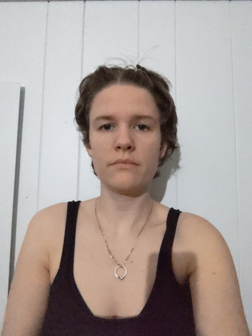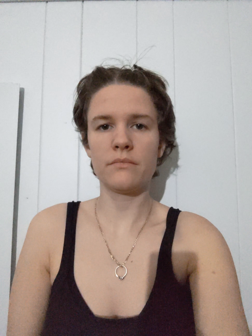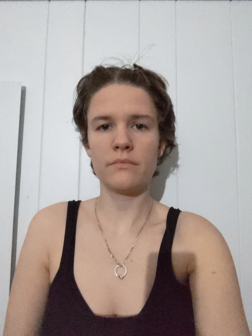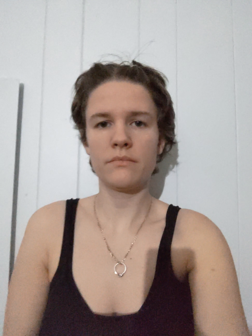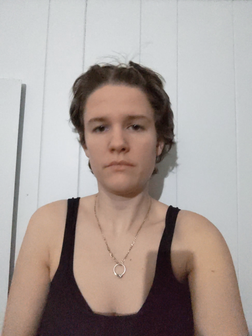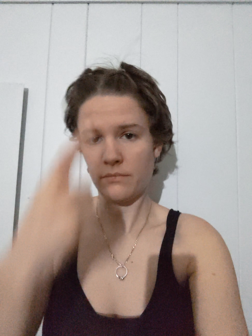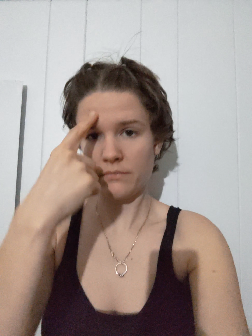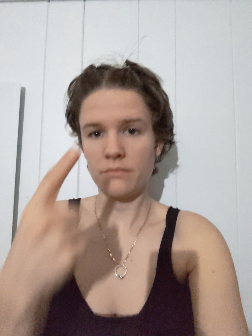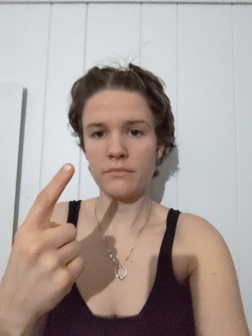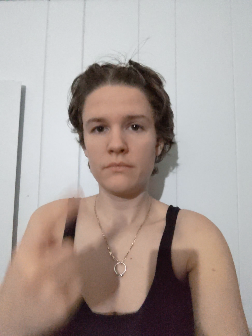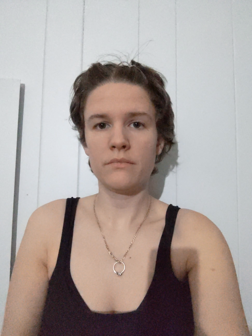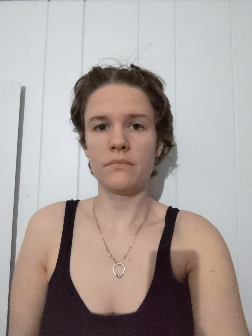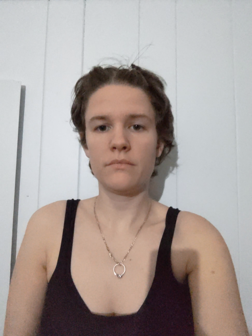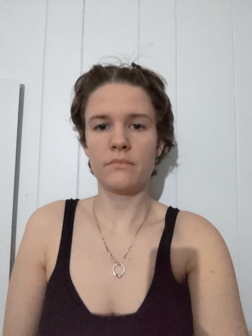penny